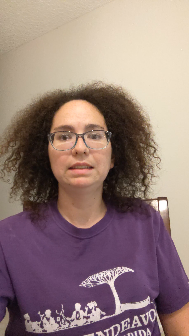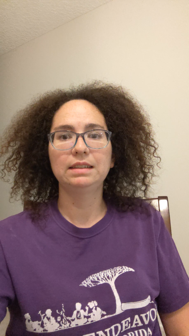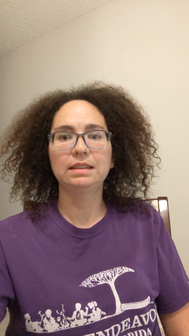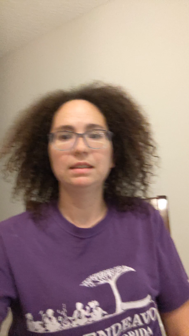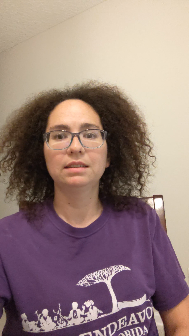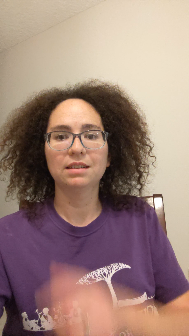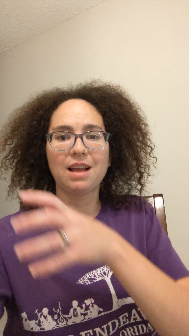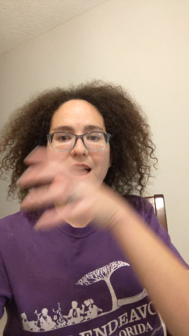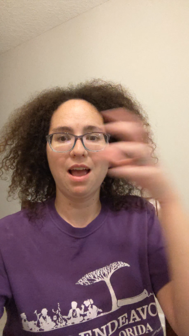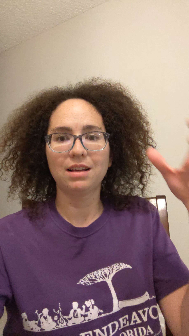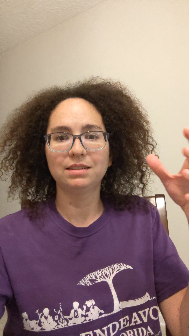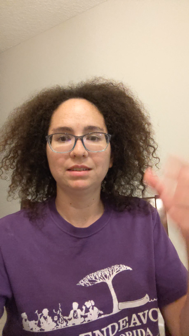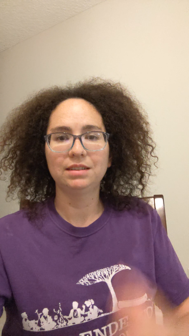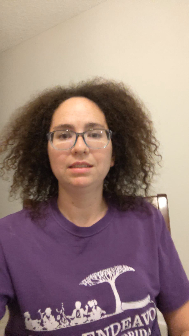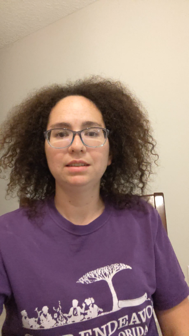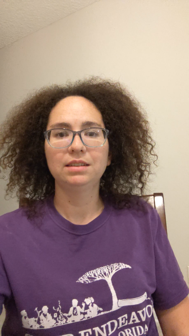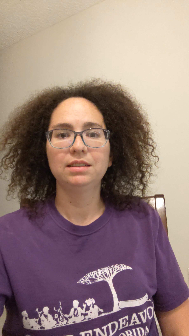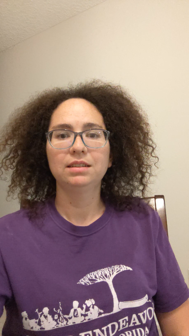a lot